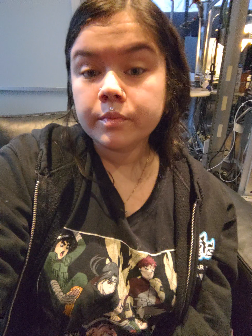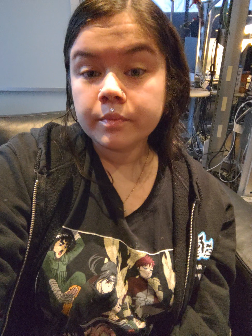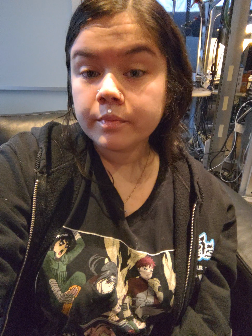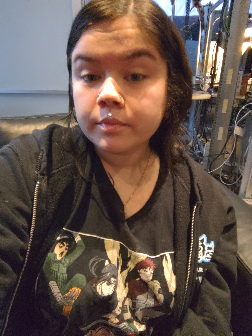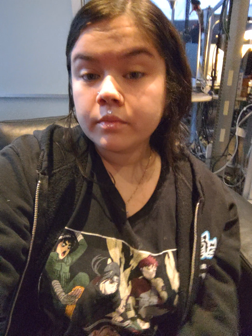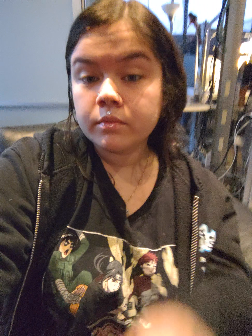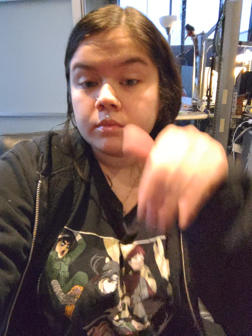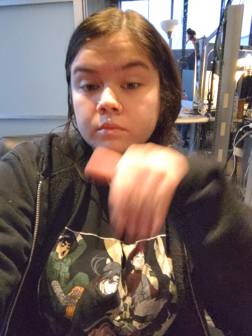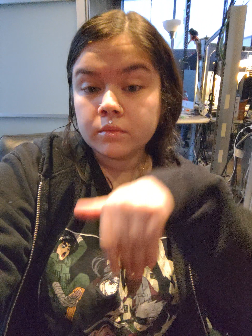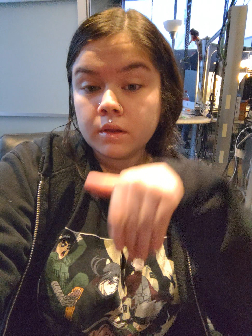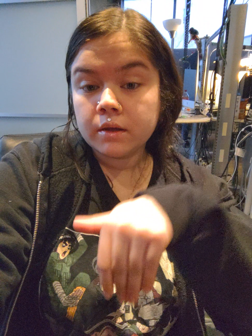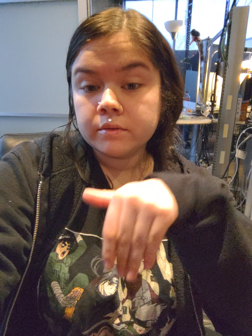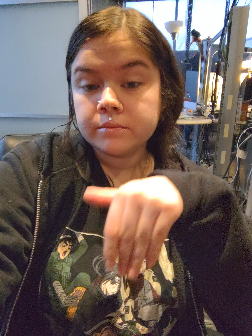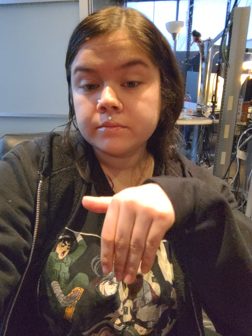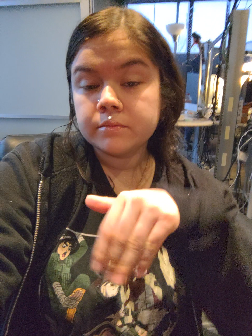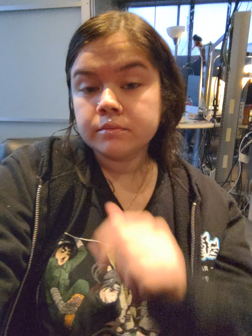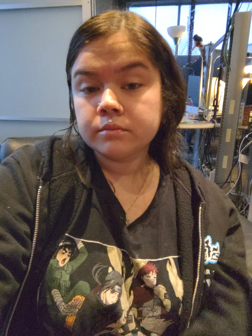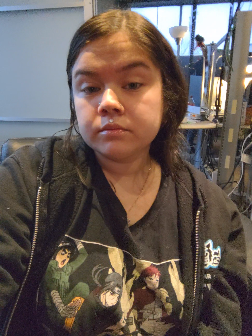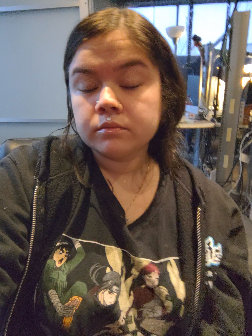night